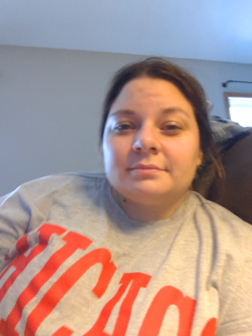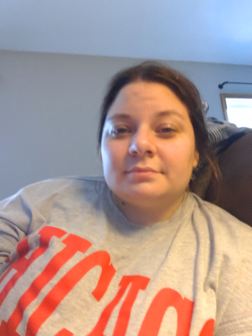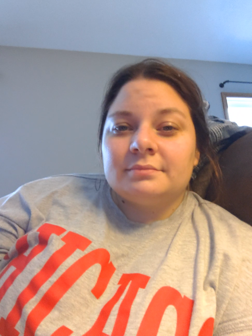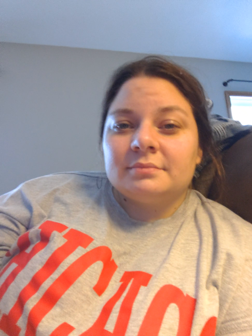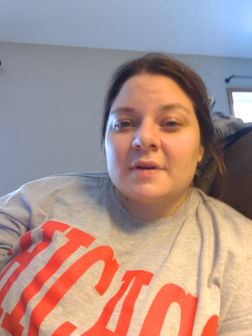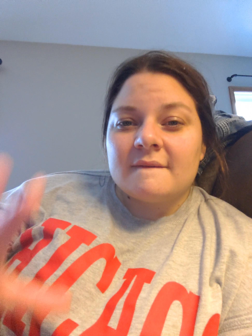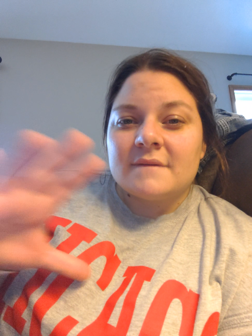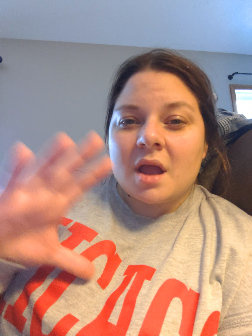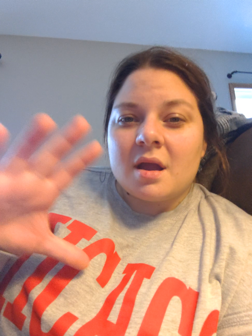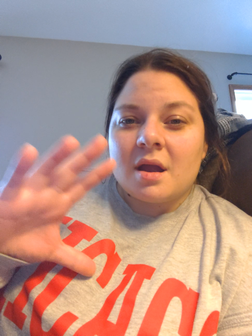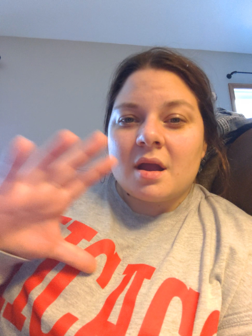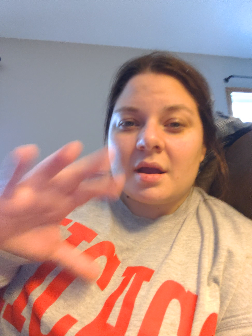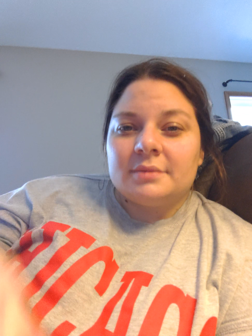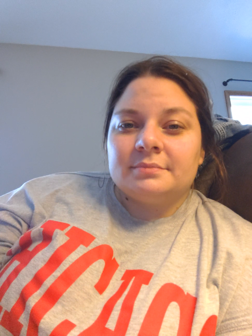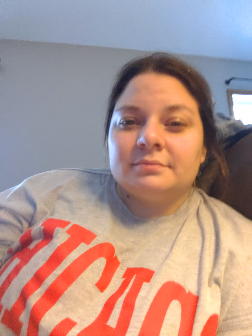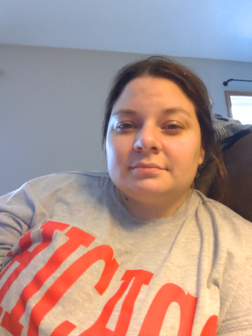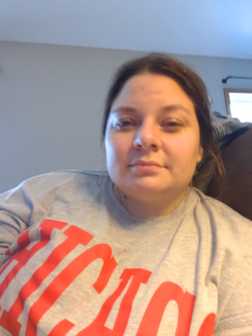fine